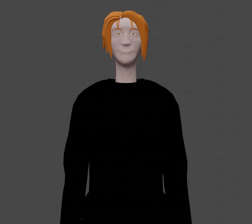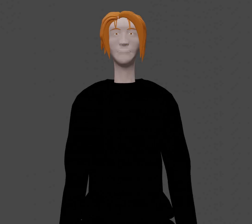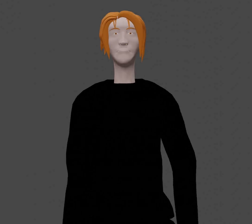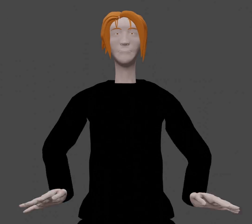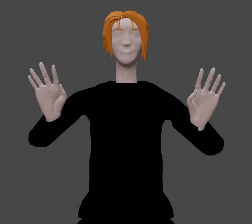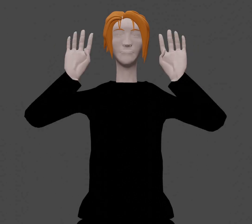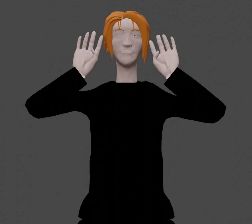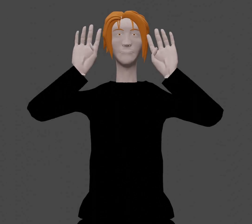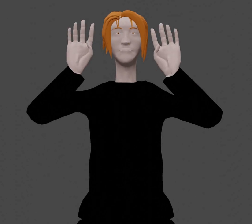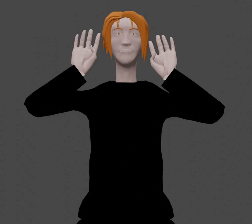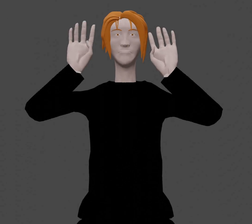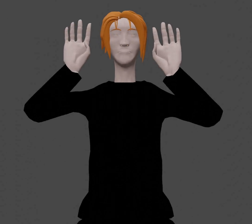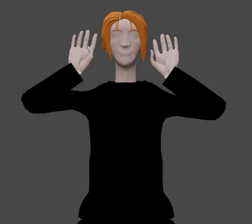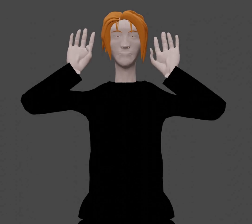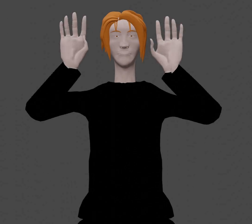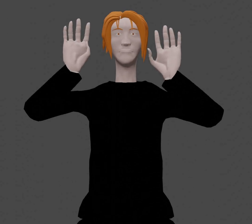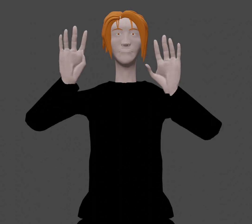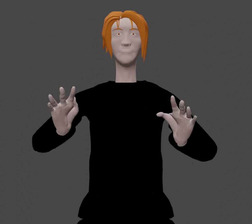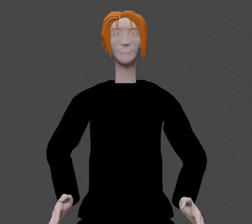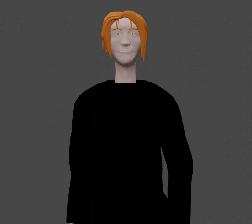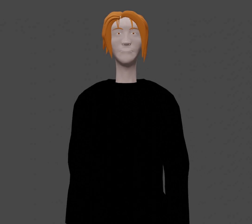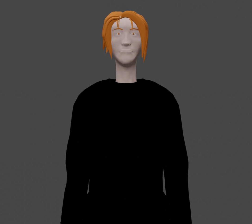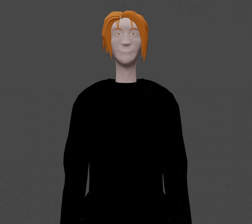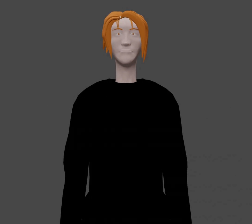Attentive